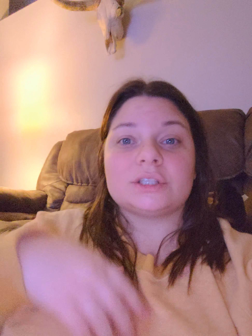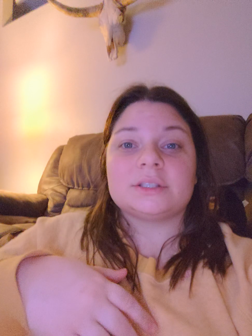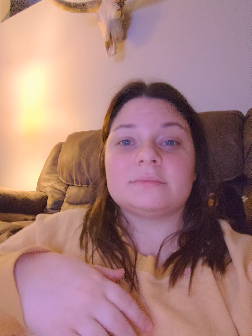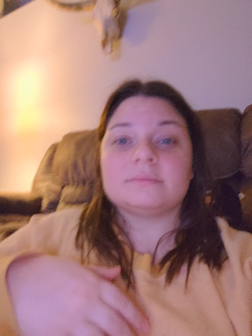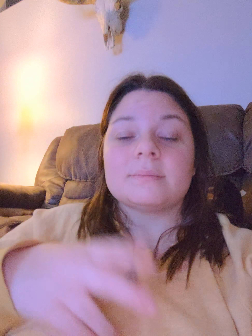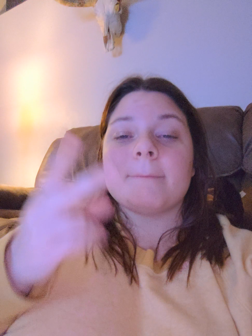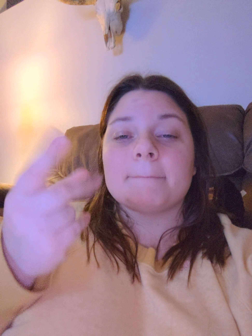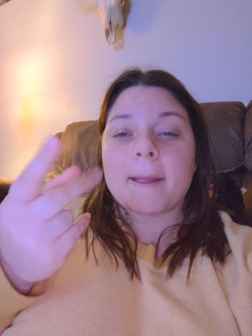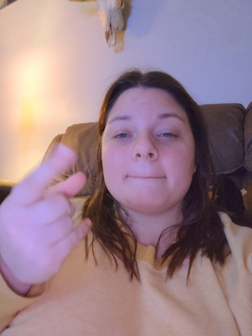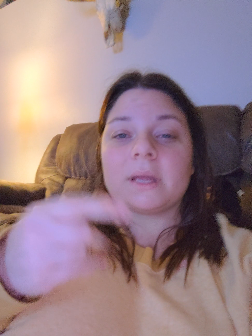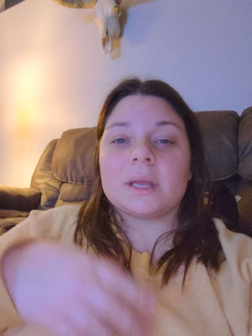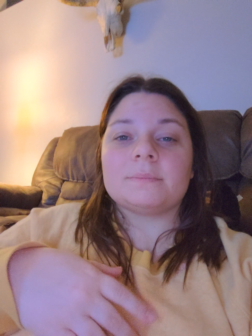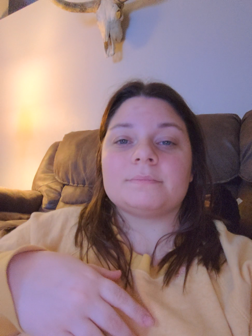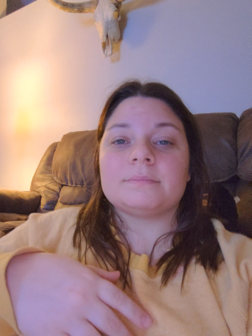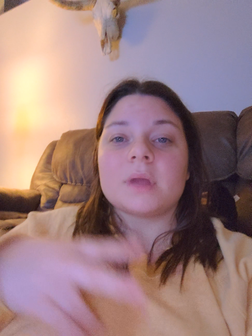puppy